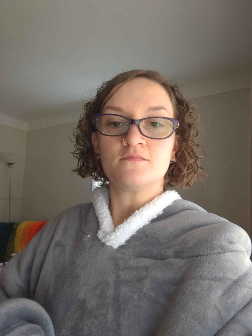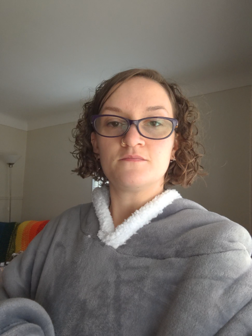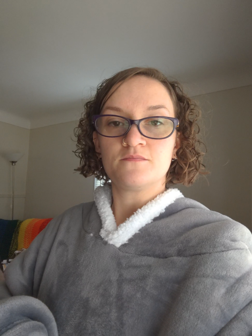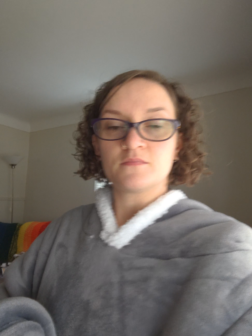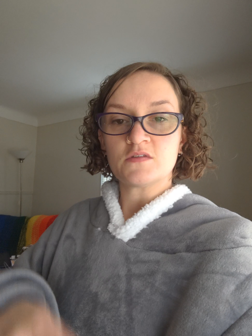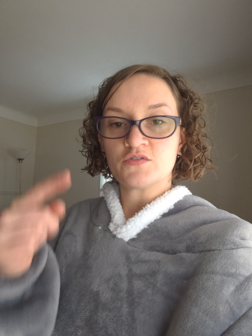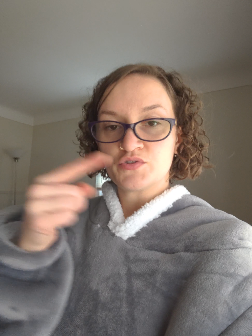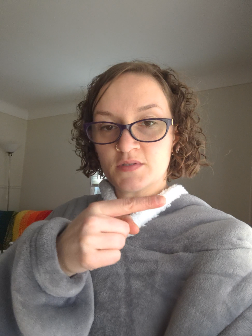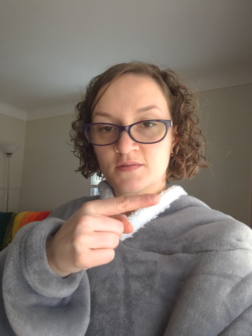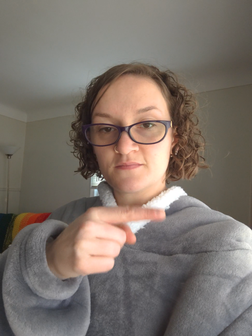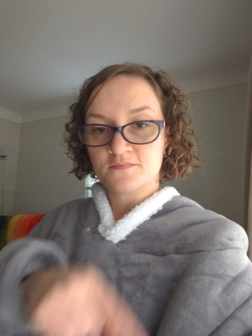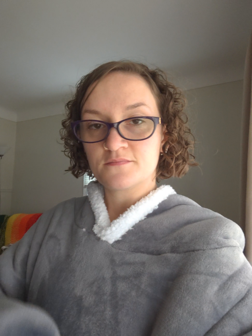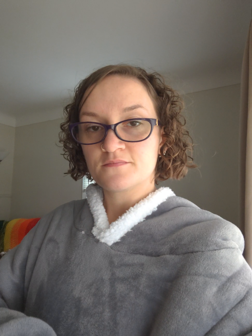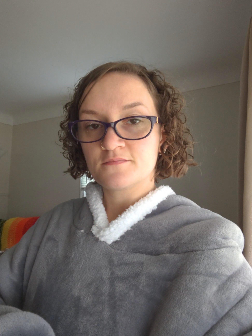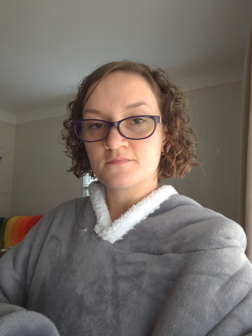he/she/it